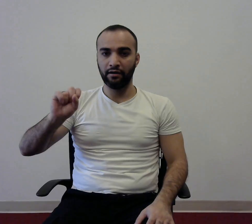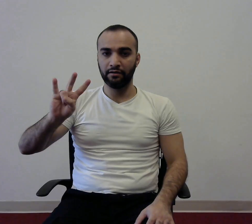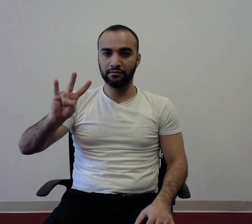N